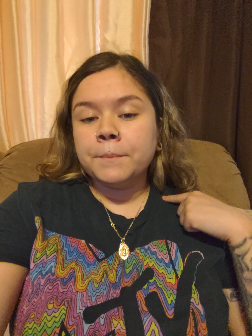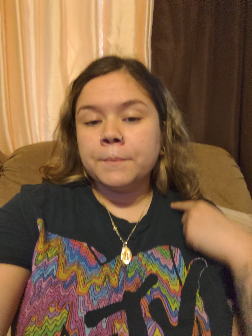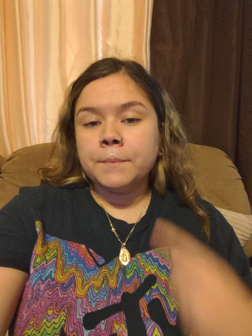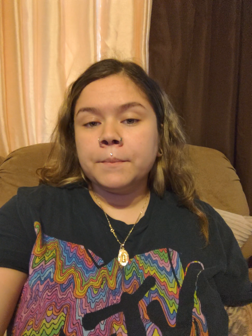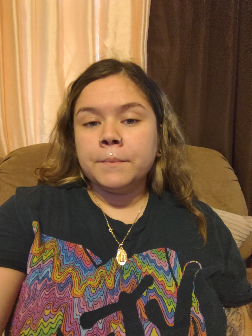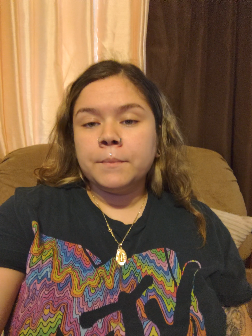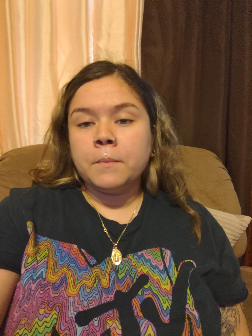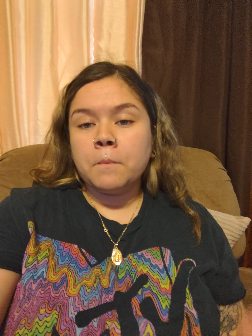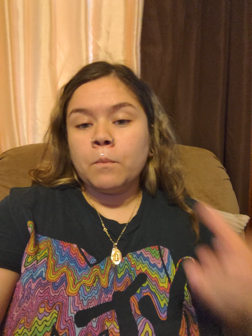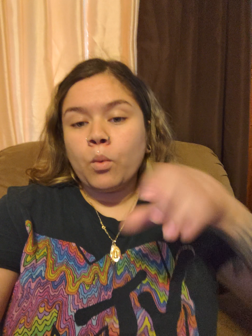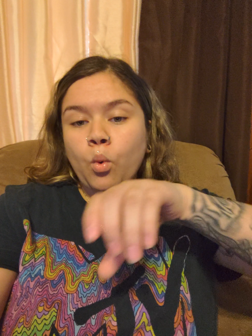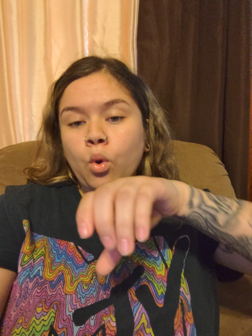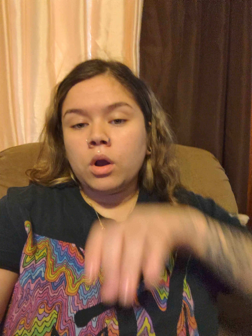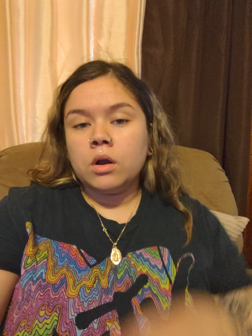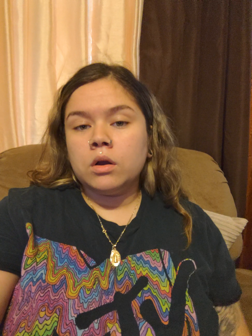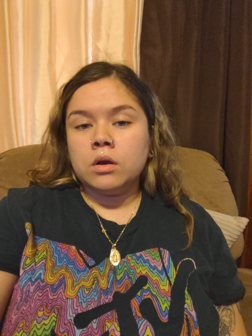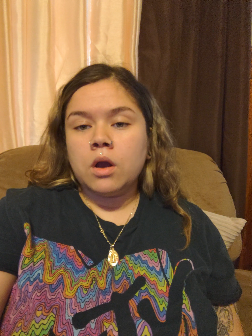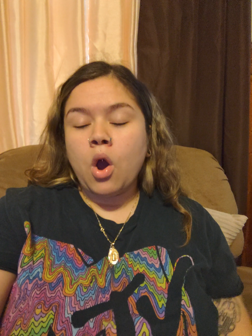pour